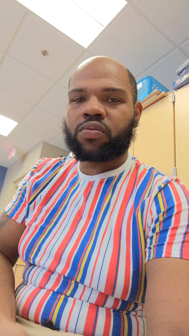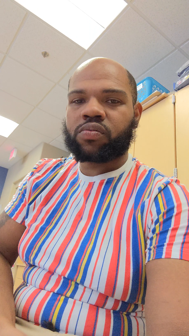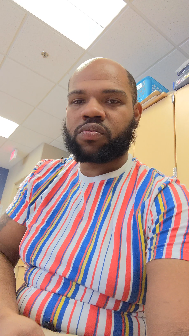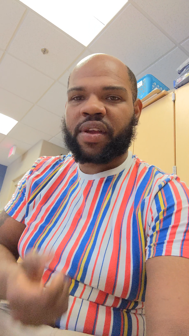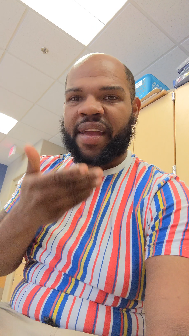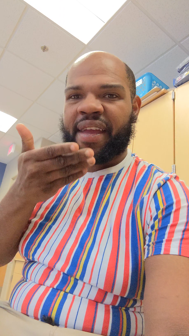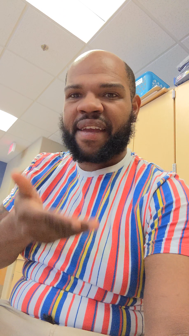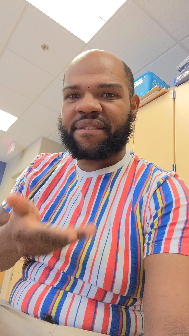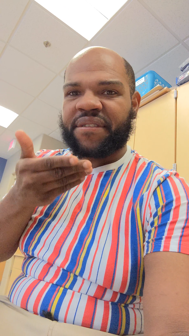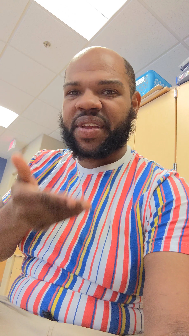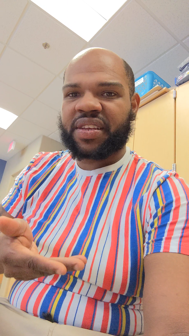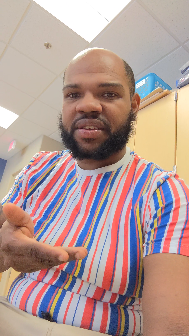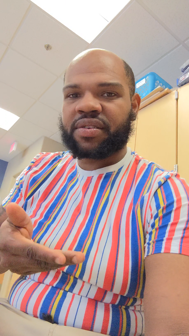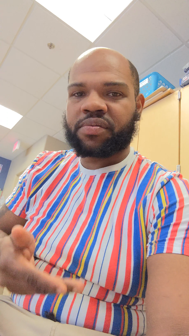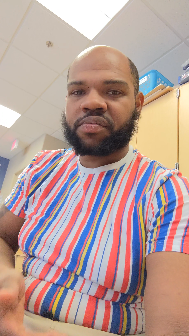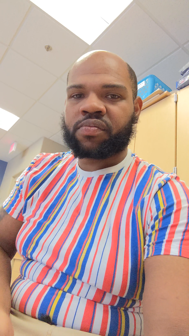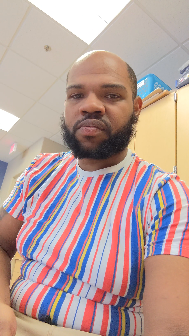heavy